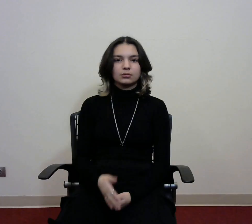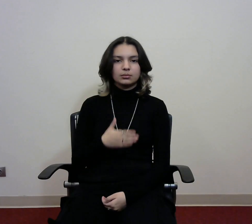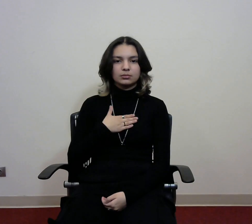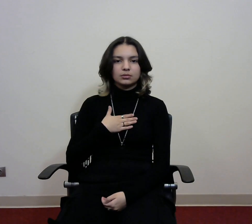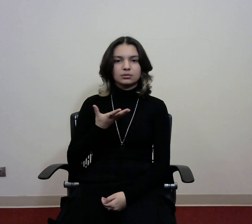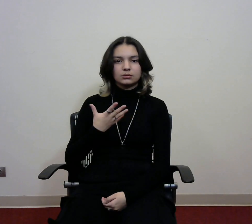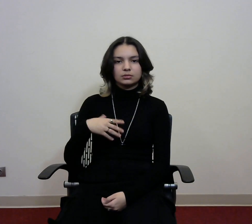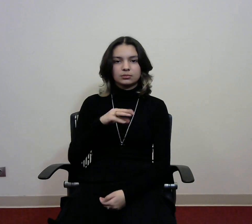biz